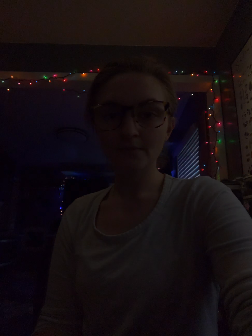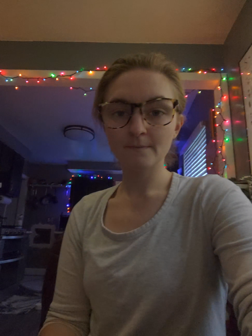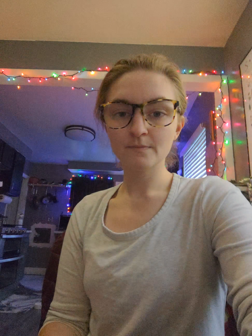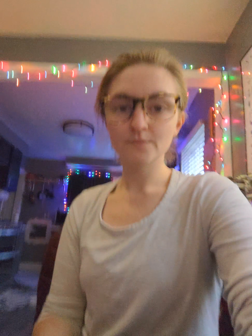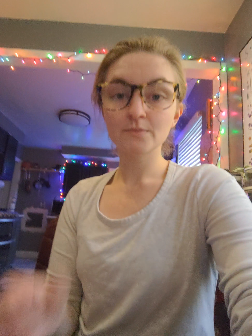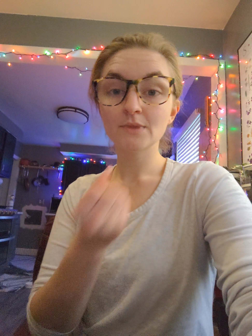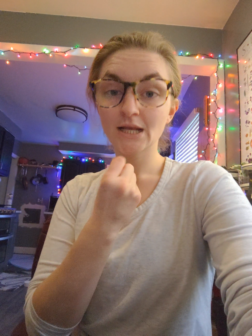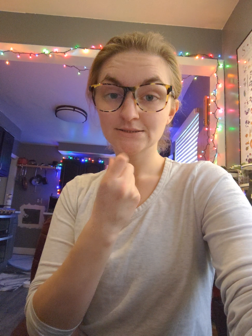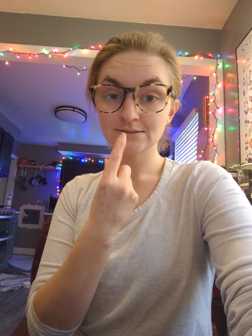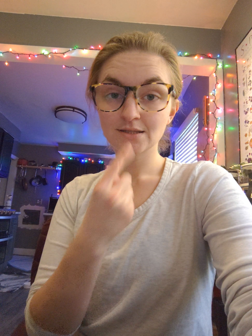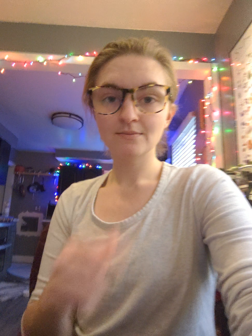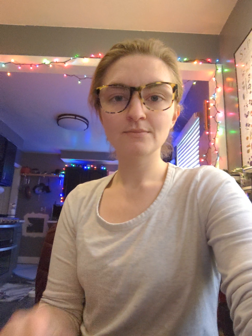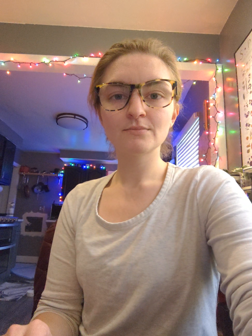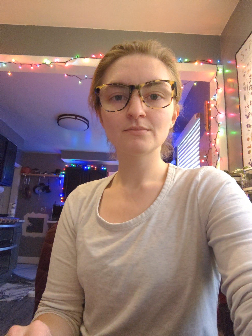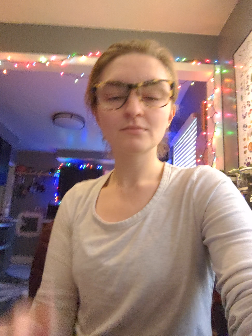snack